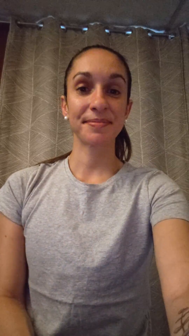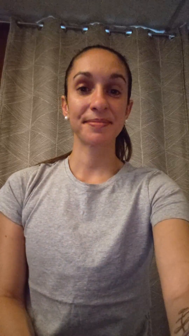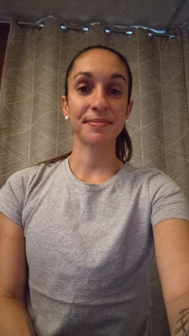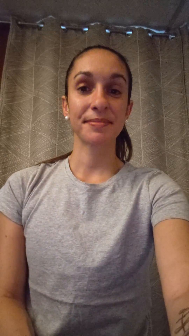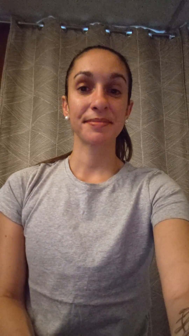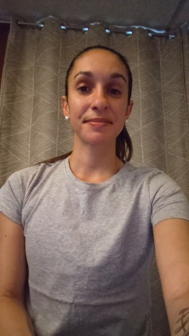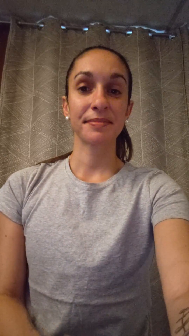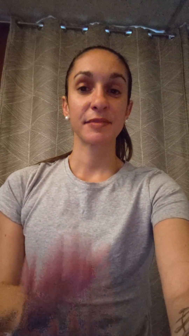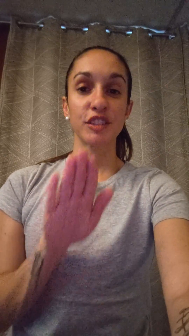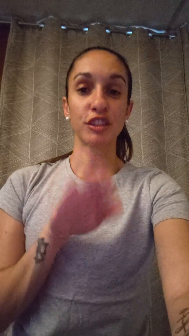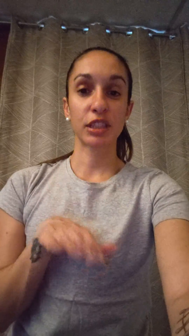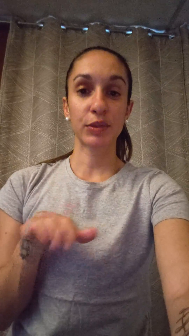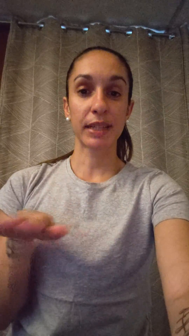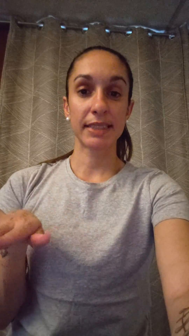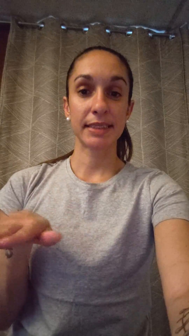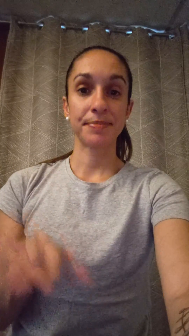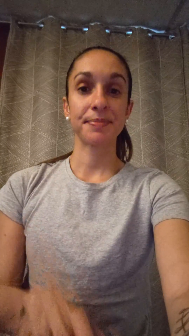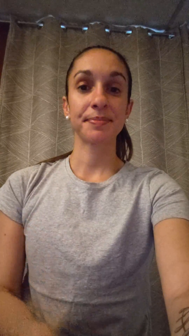children